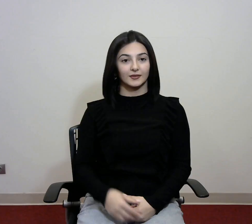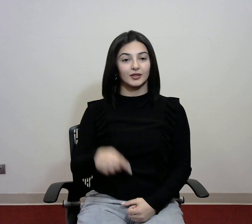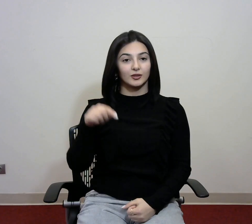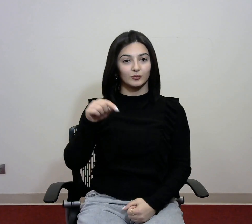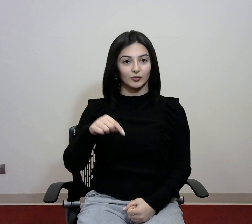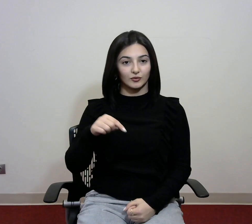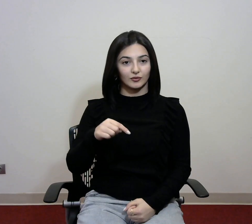burda